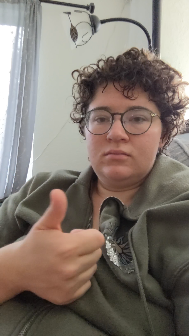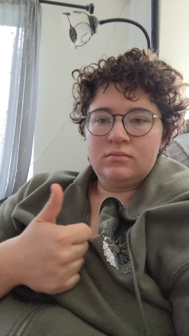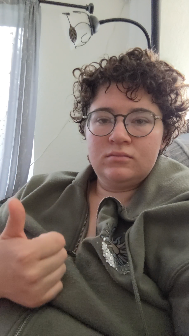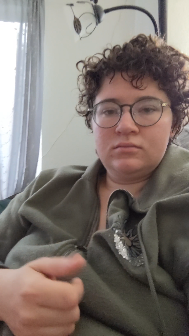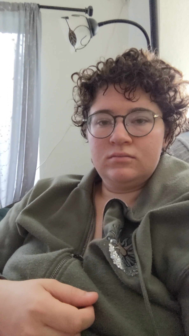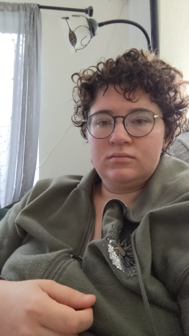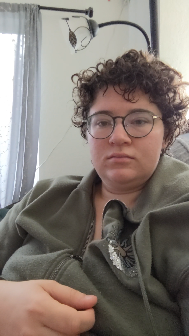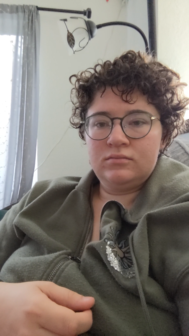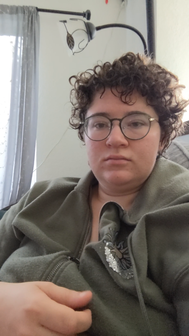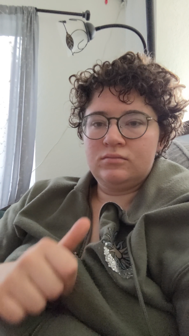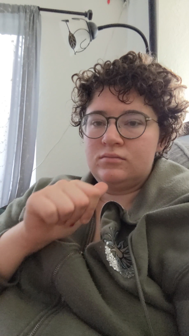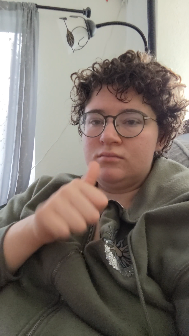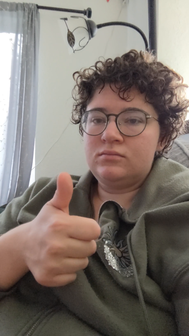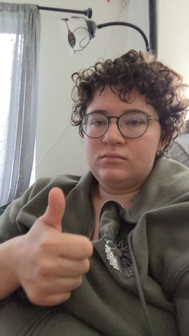don't